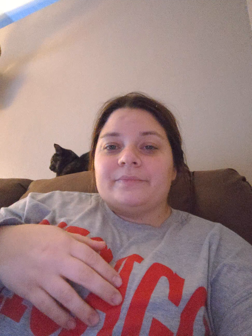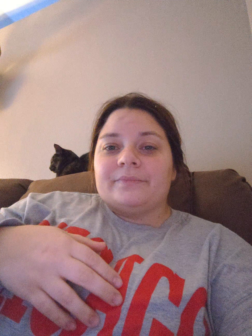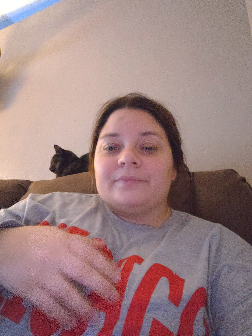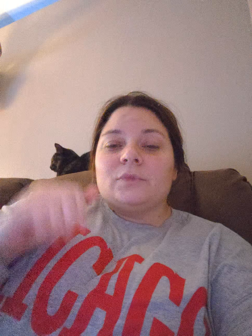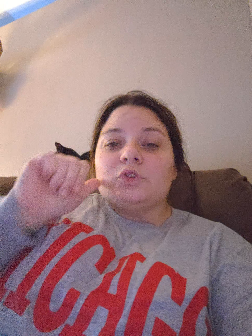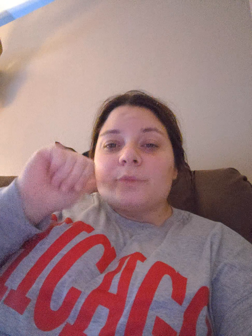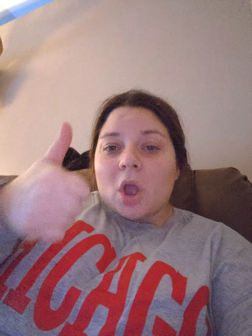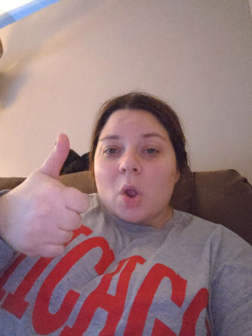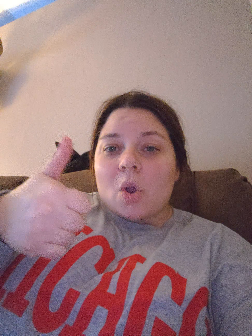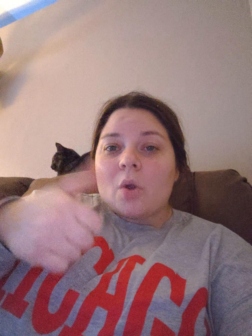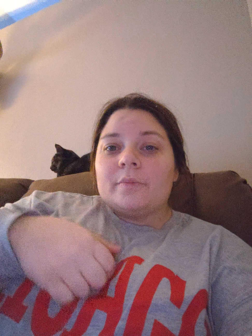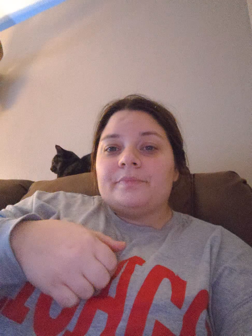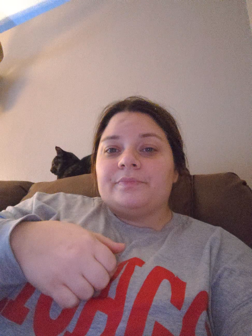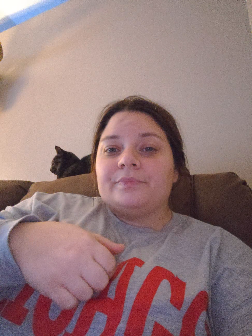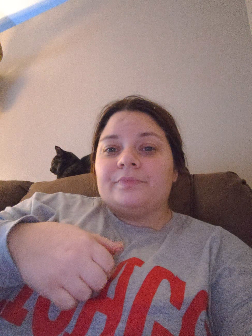tomorrow